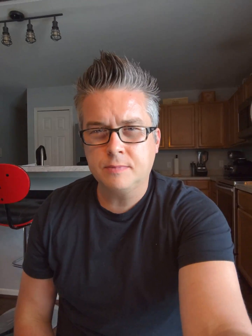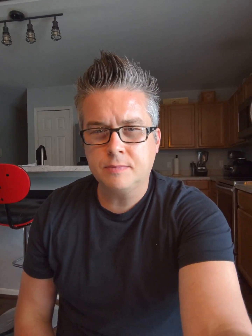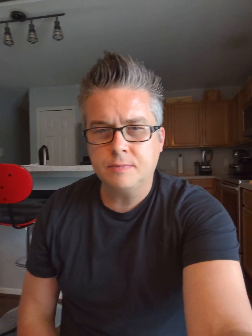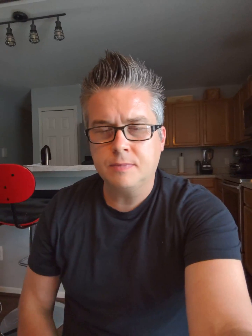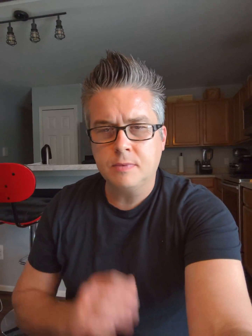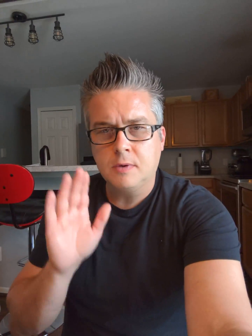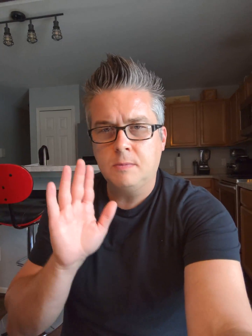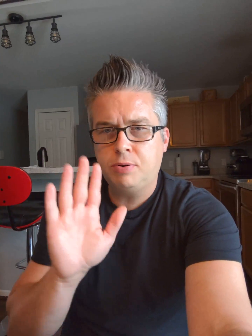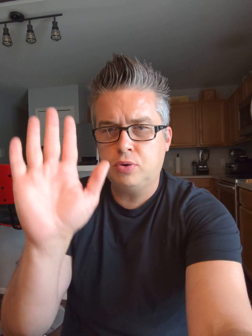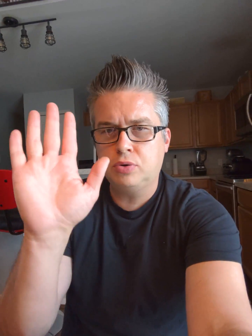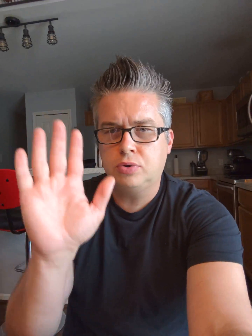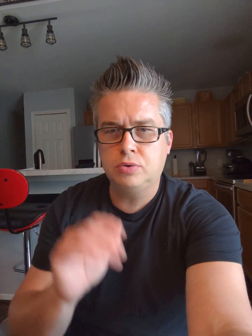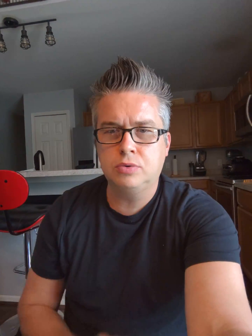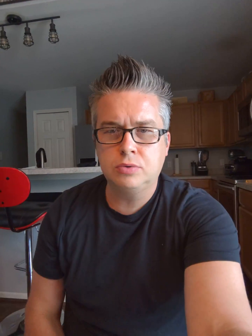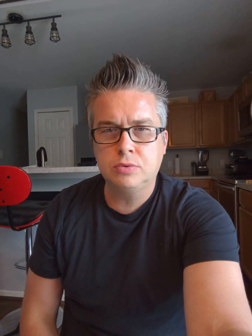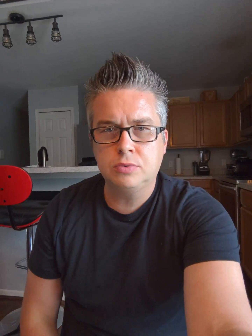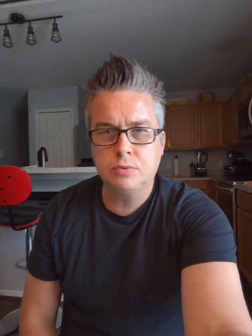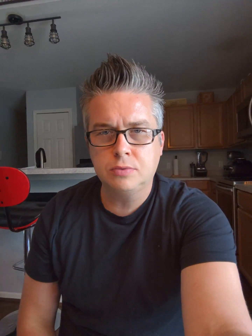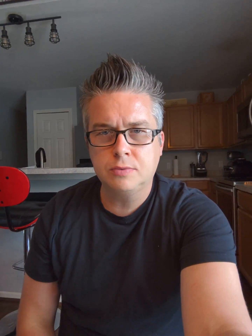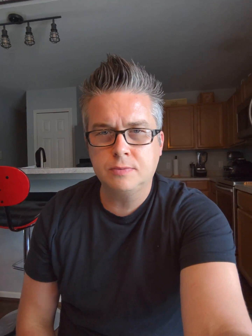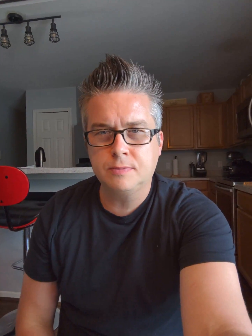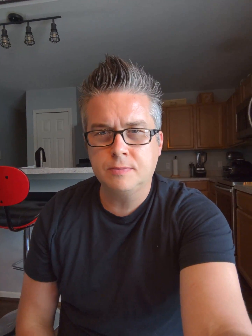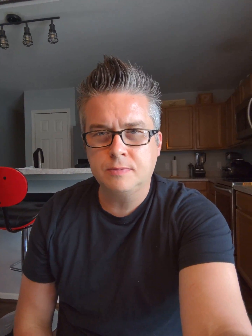push